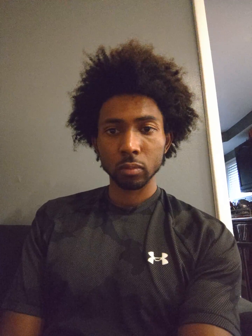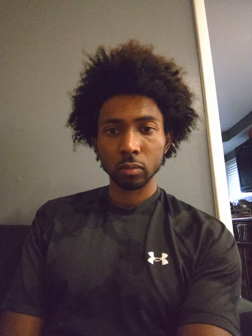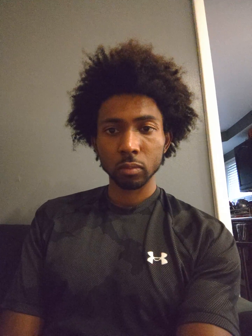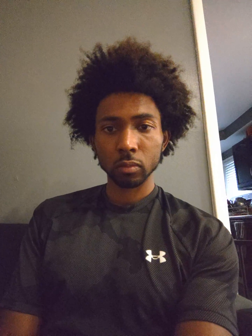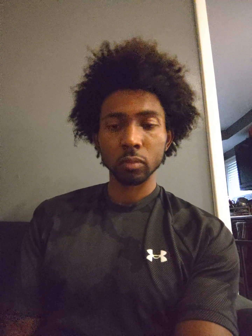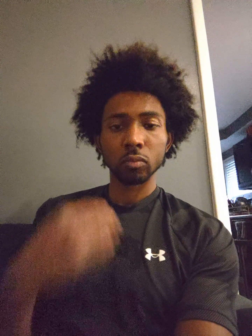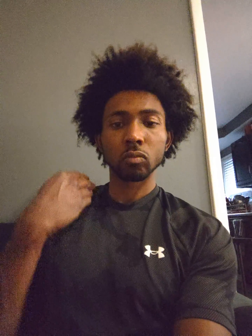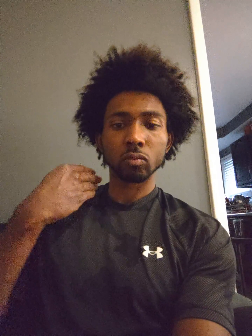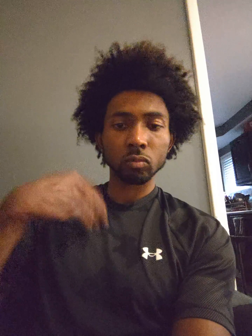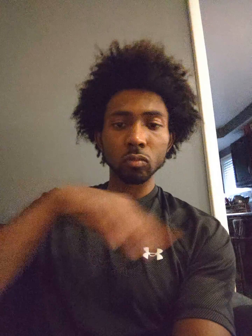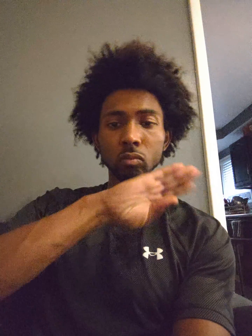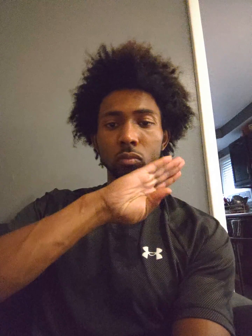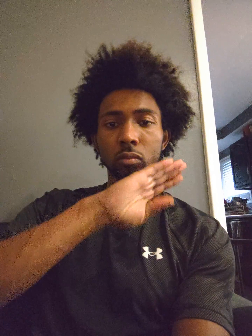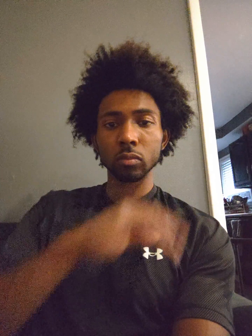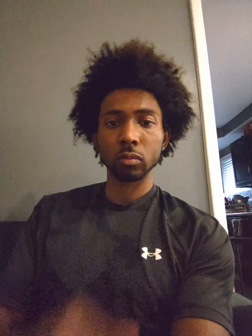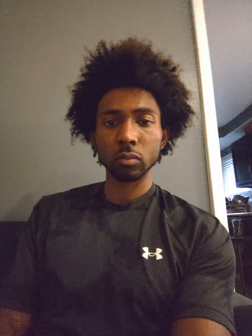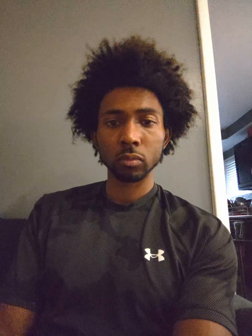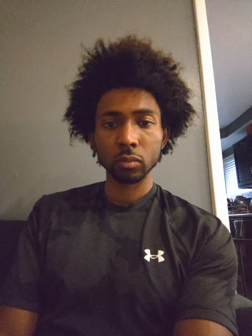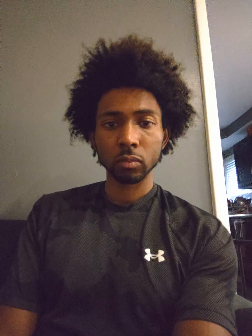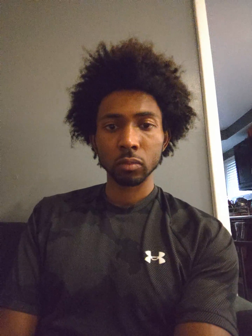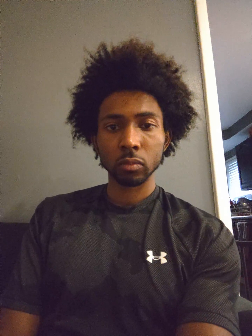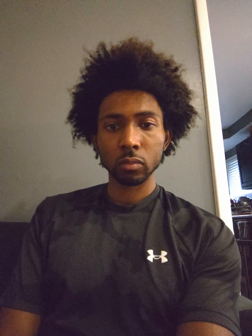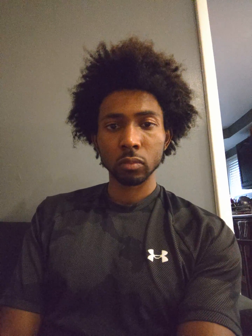scarf